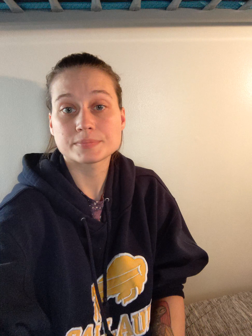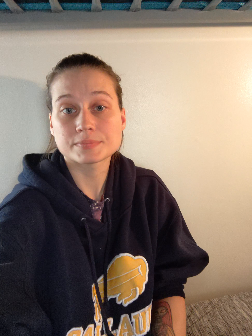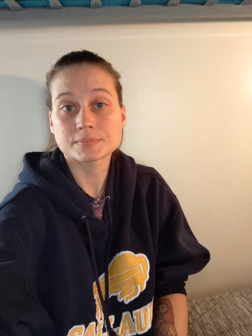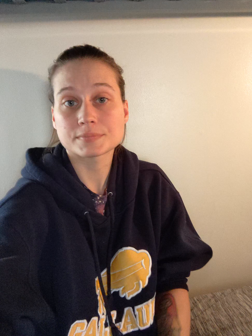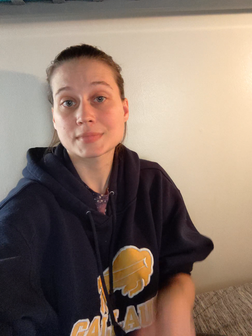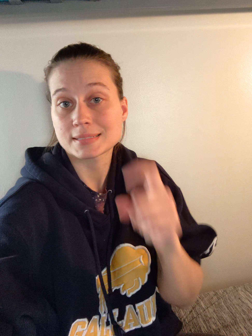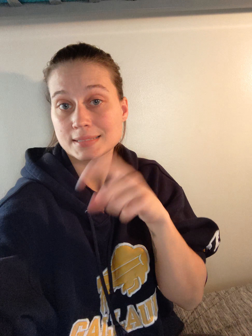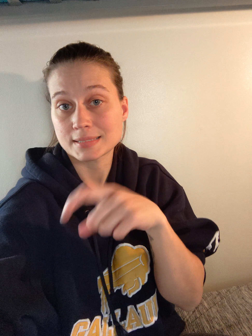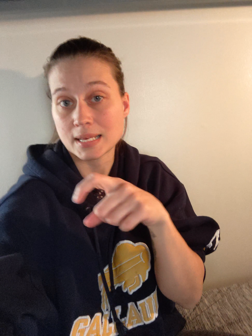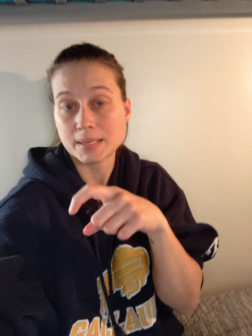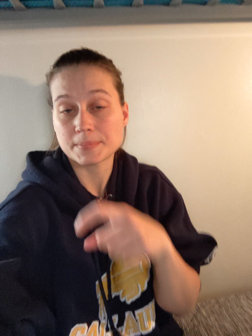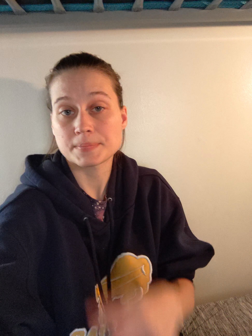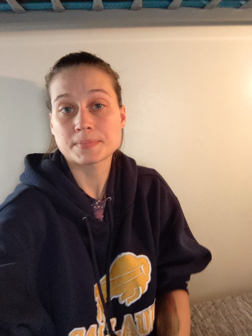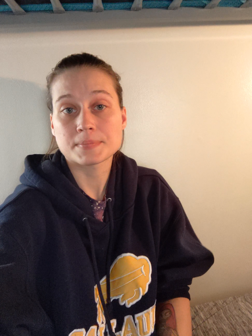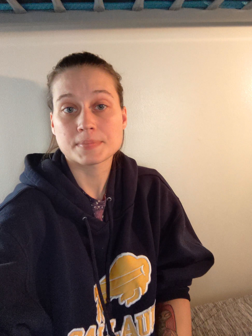time